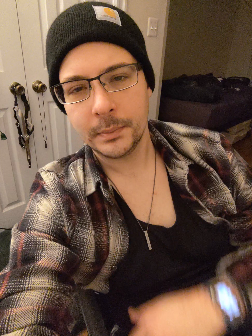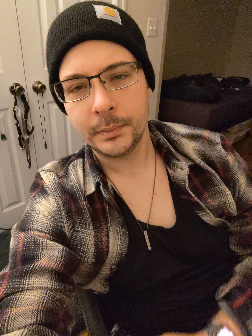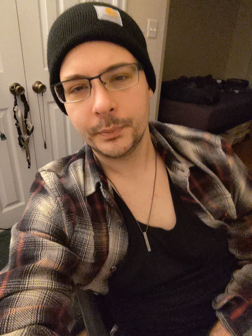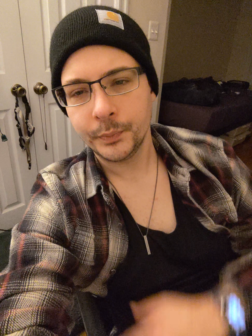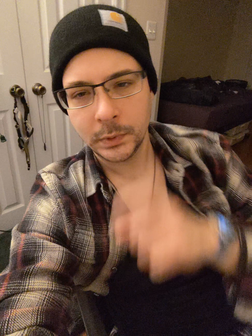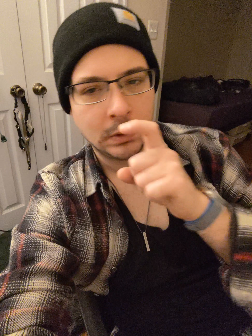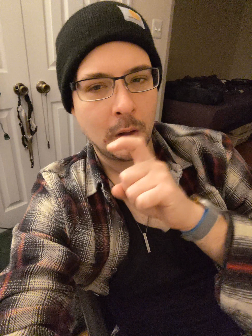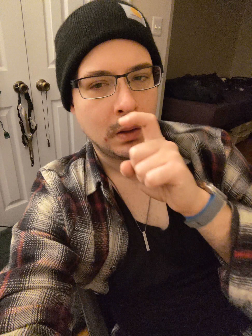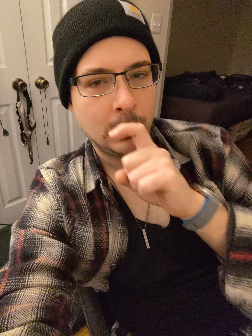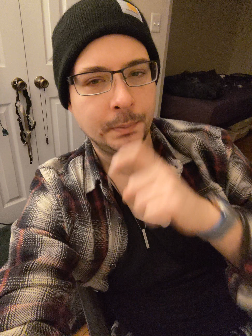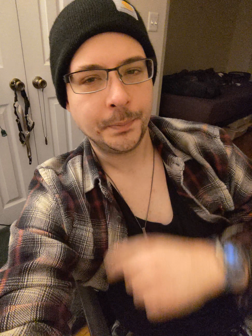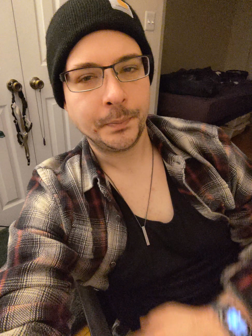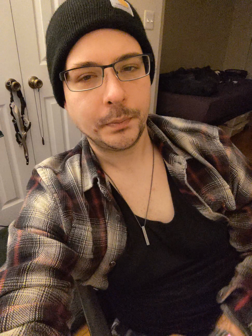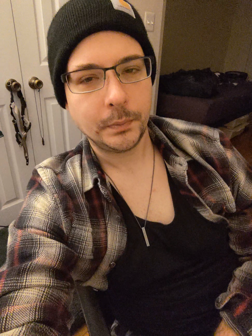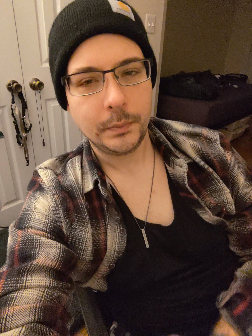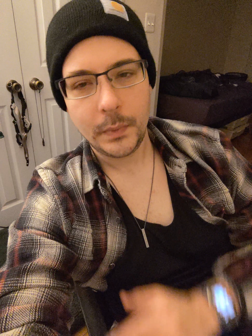doll